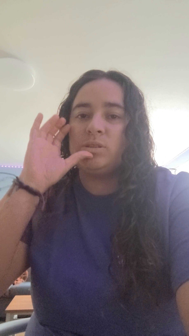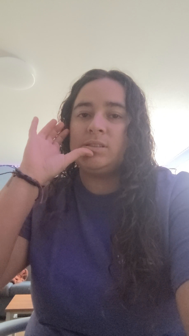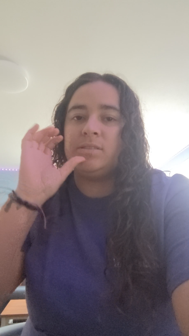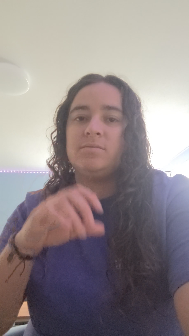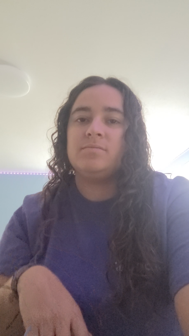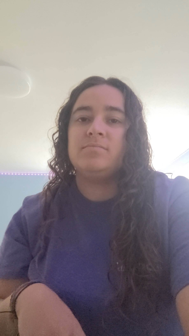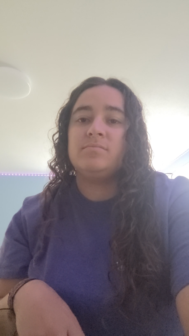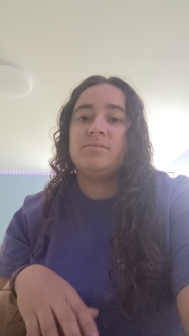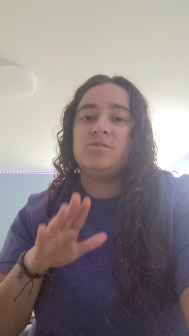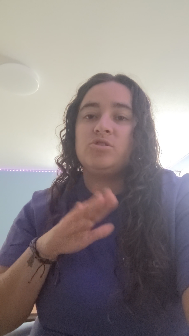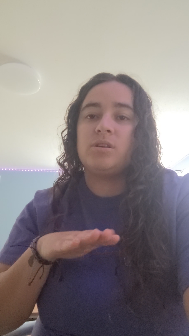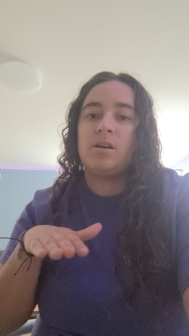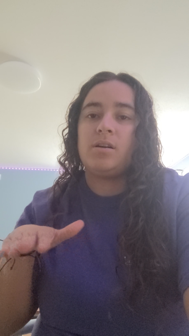children